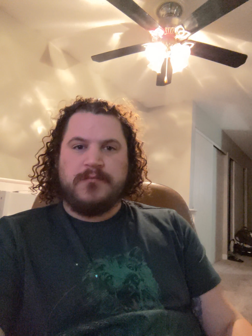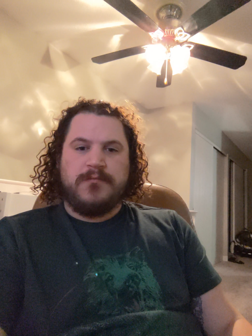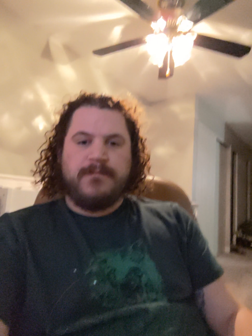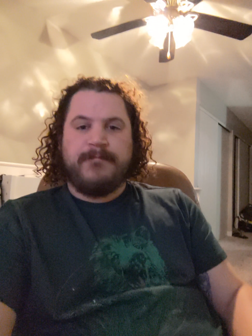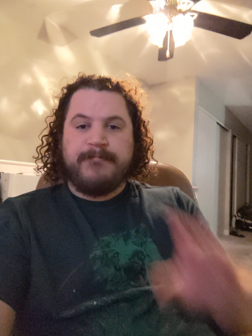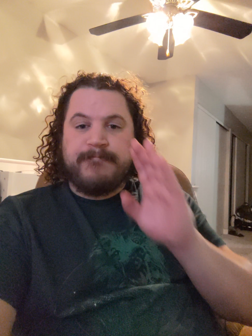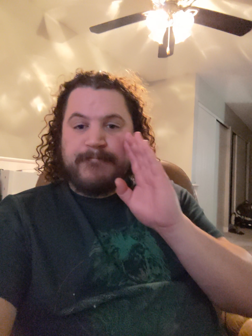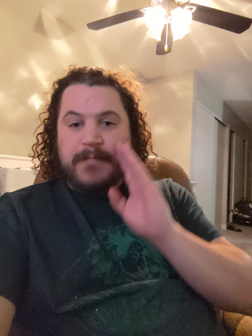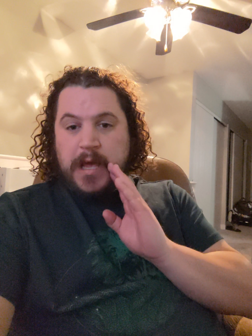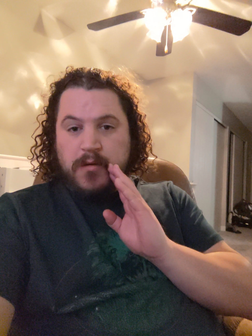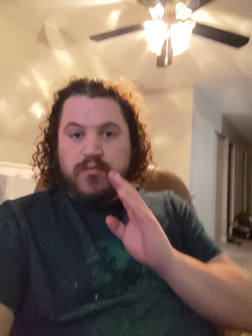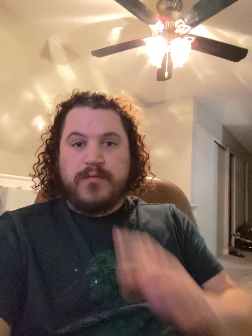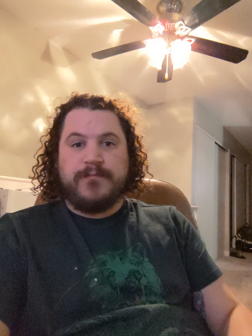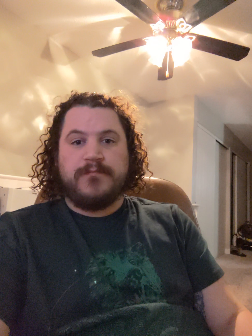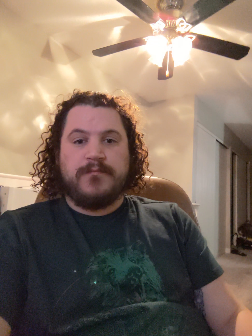brown